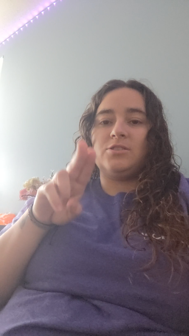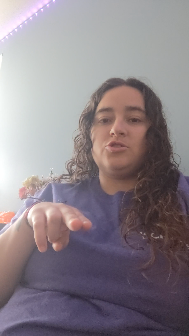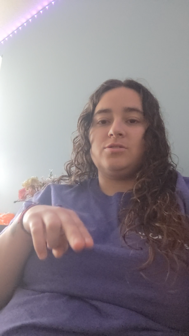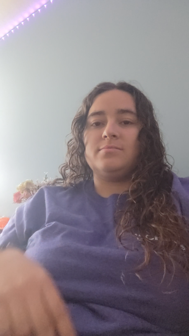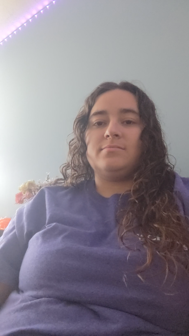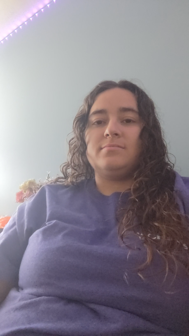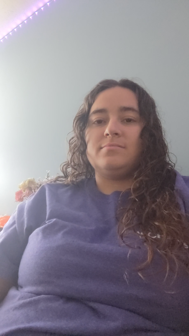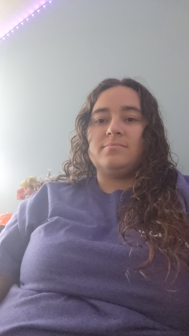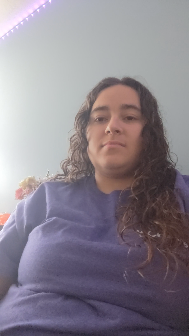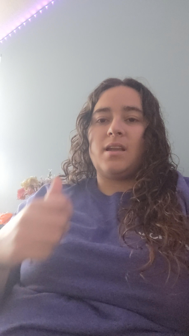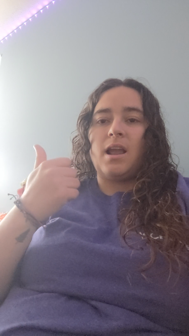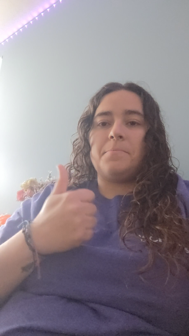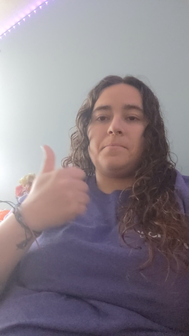help